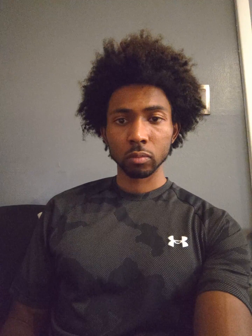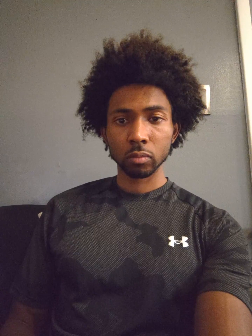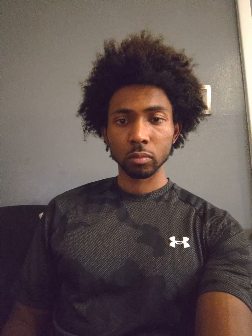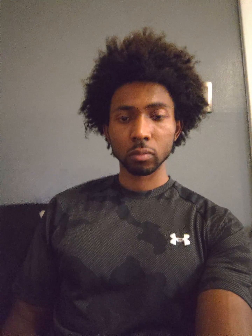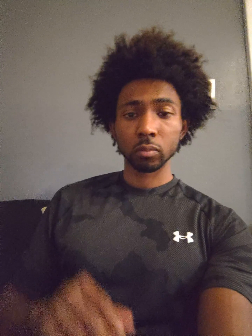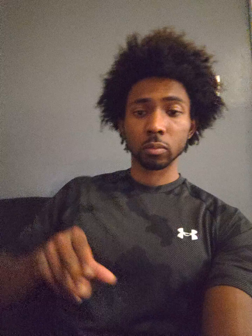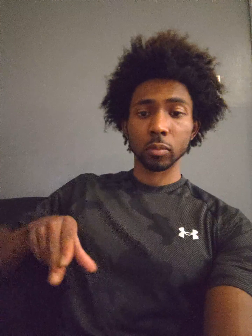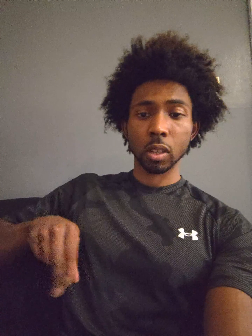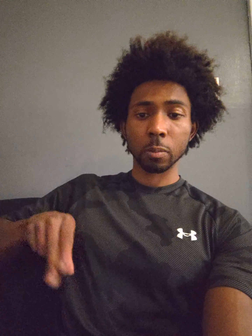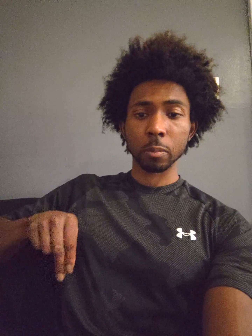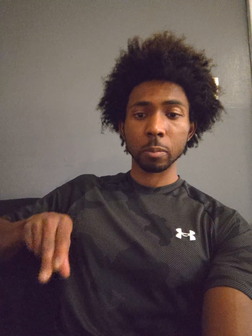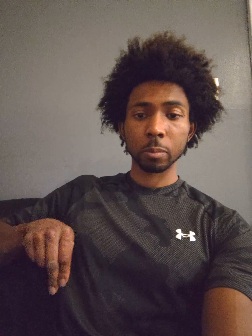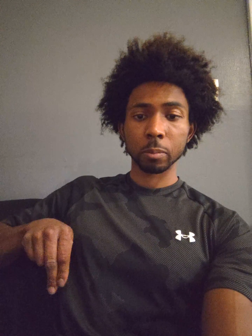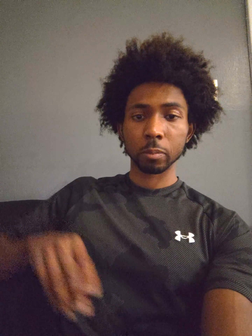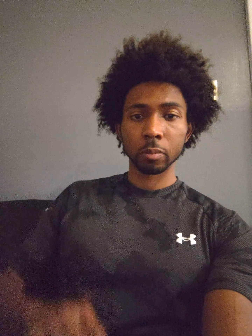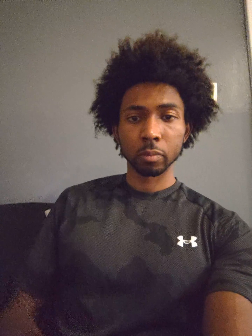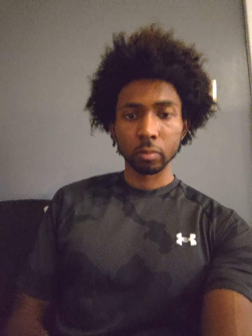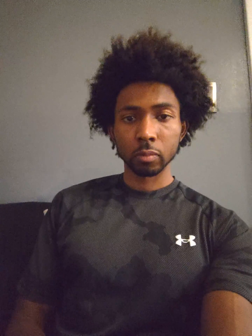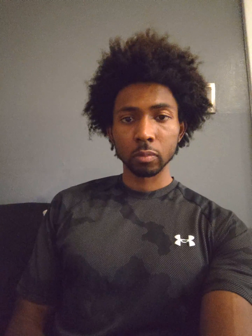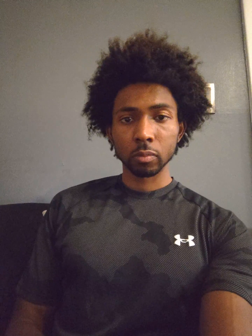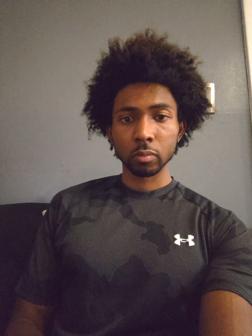diaper